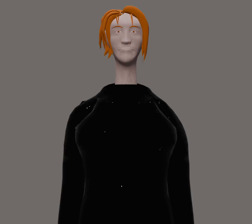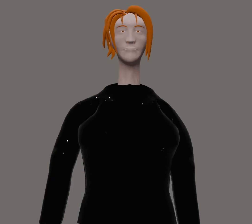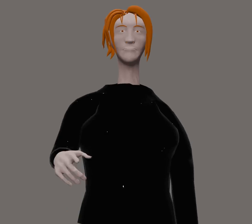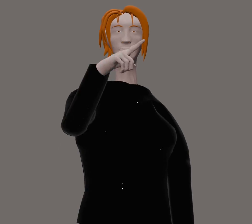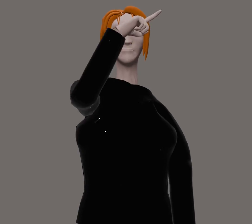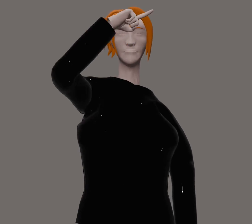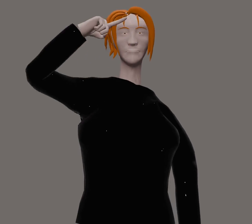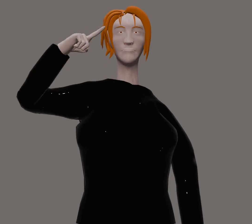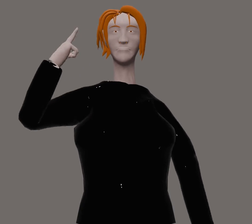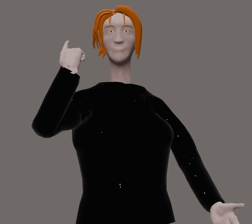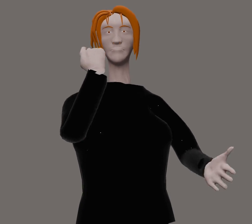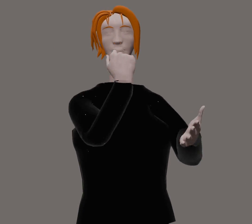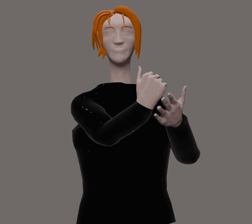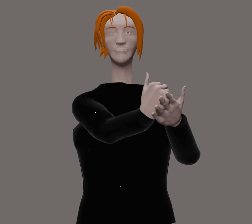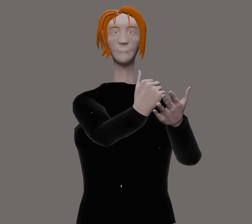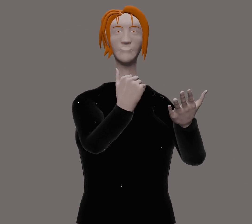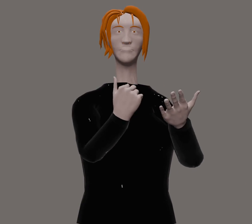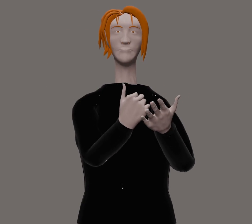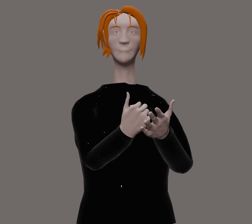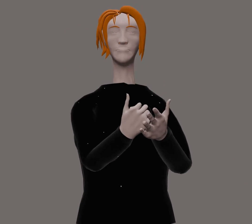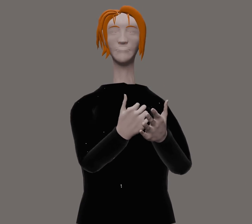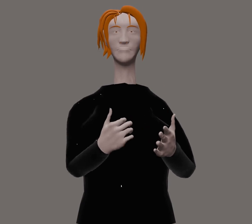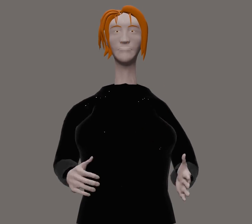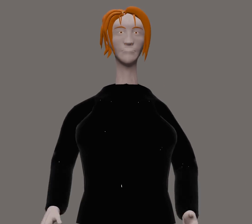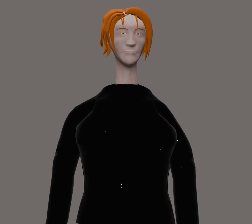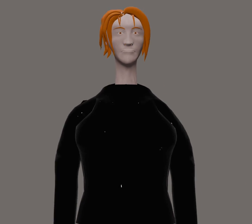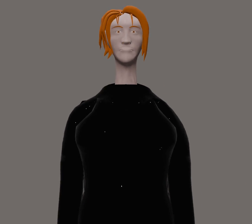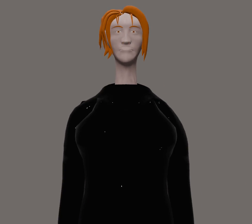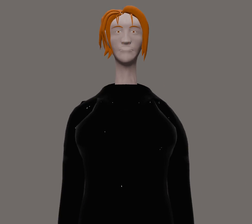Blacklist